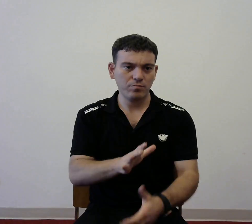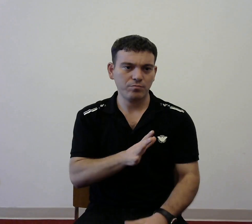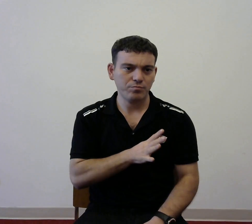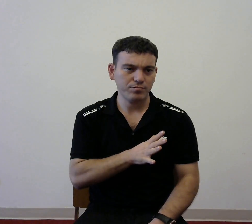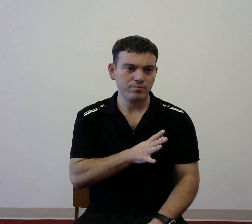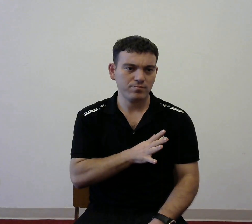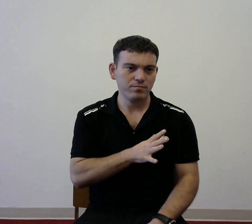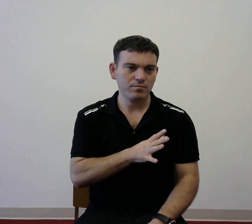olmaq